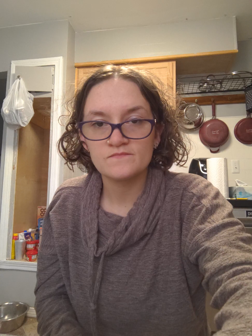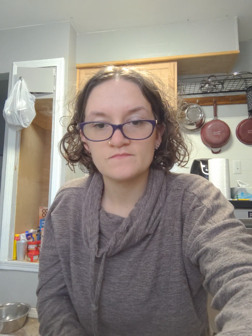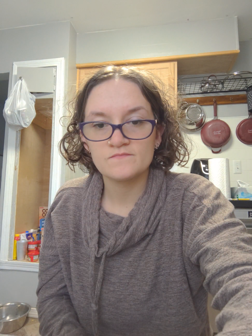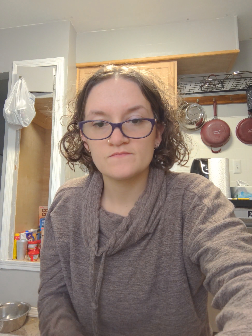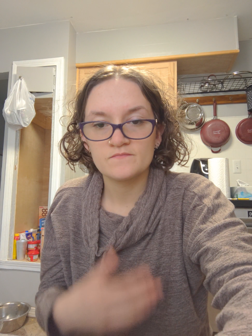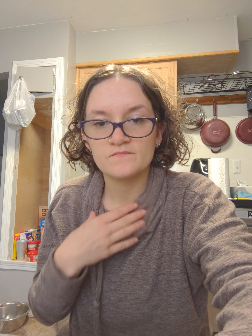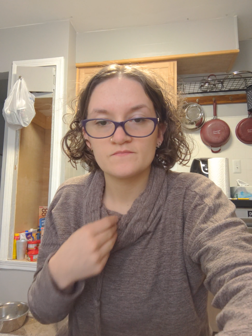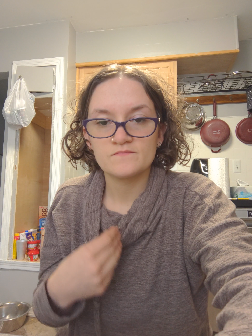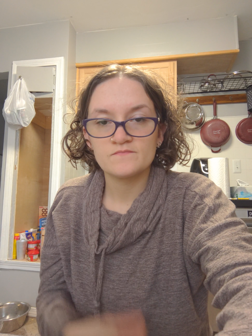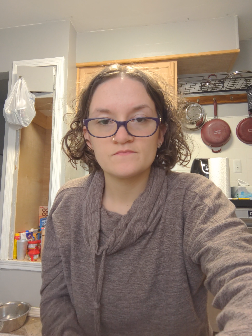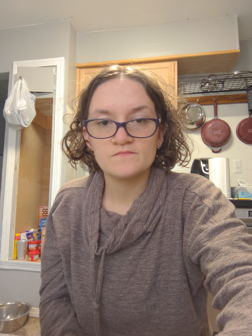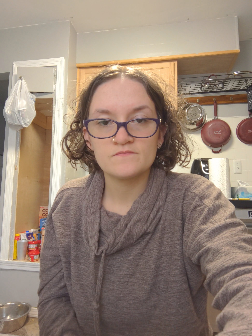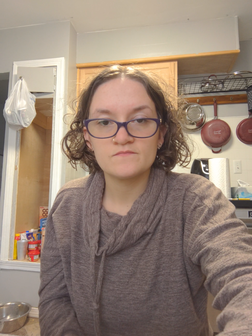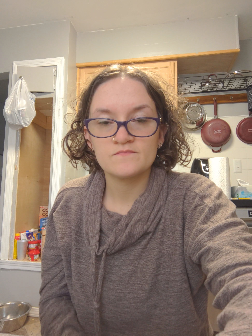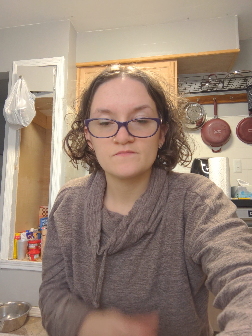white